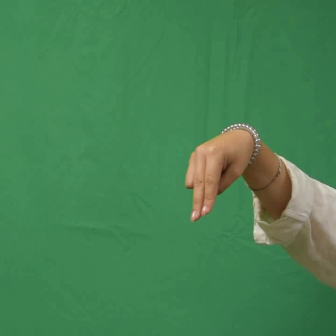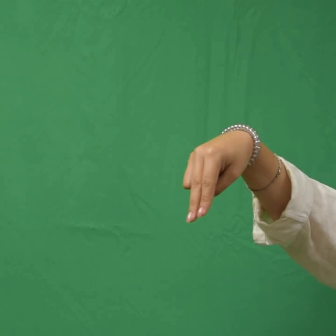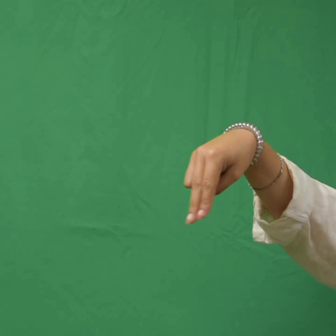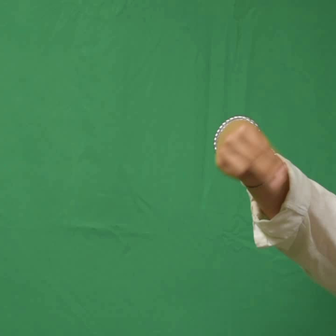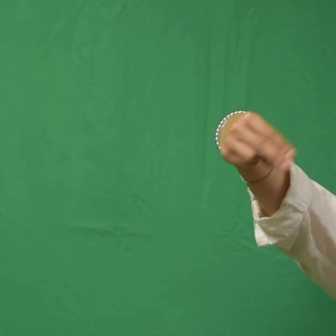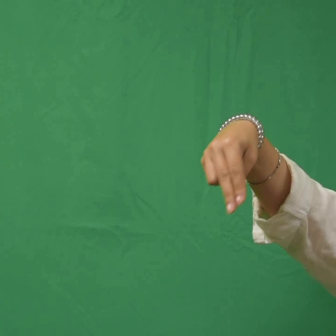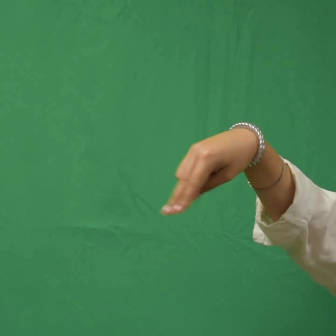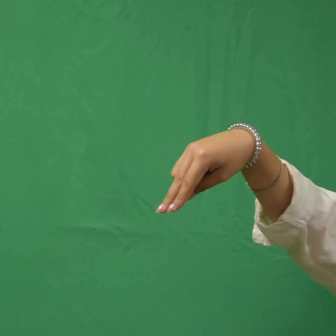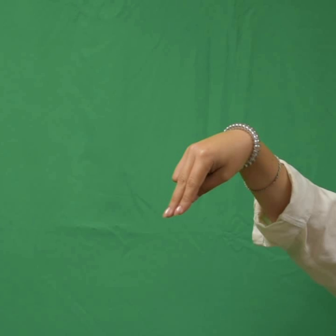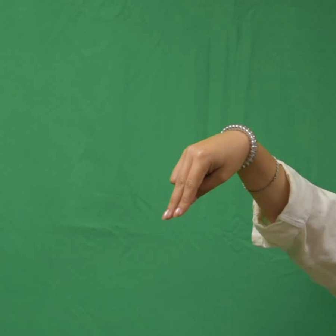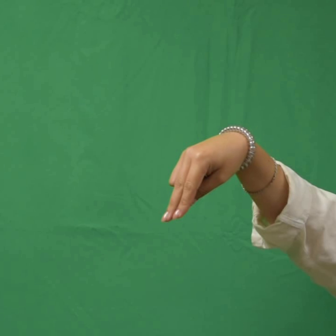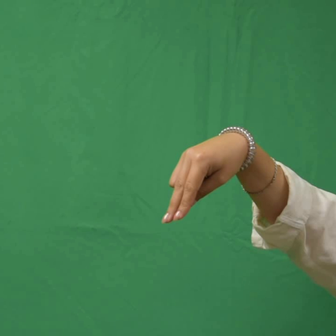Ñ